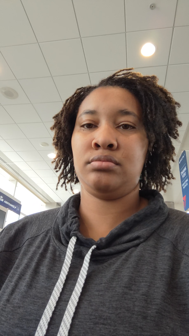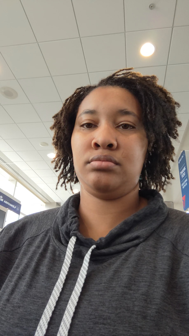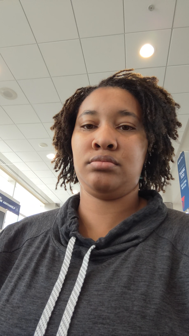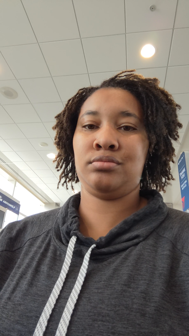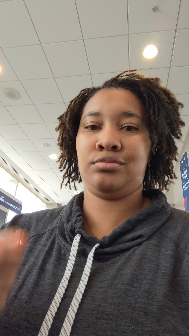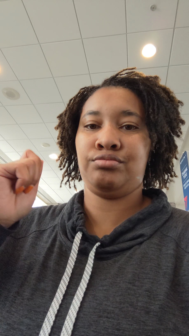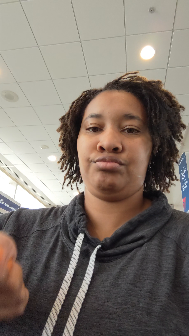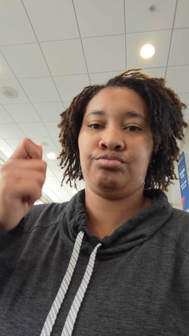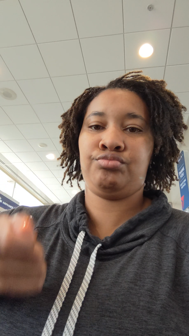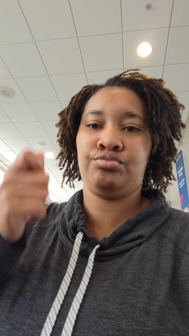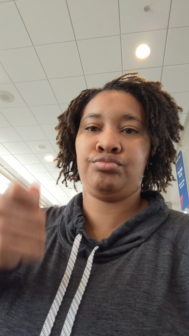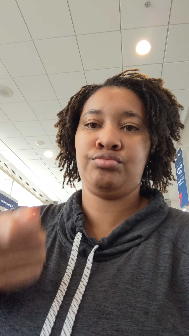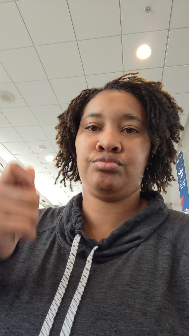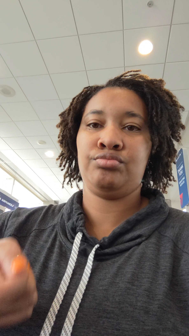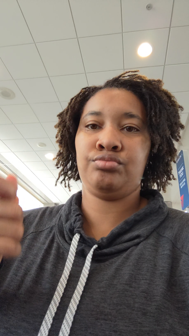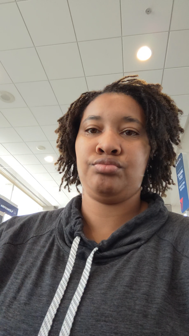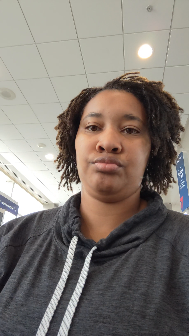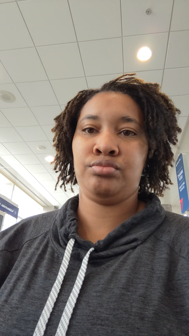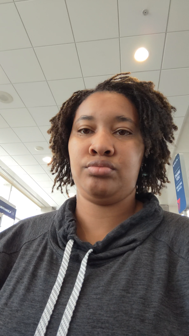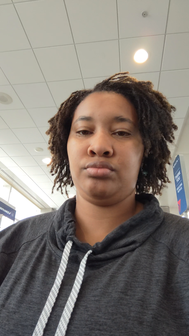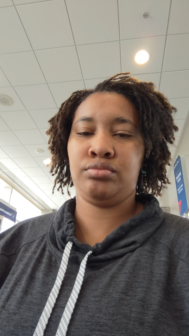cart